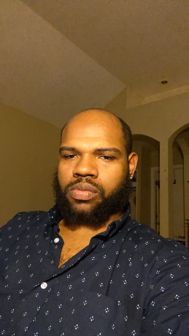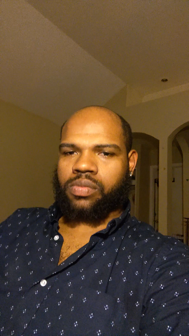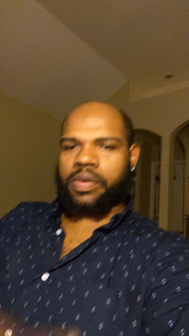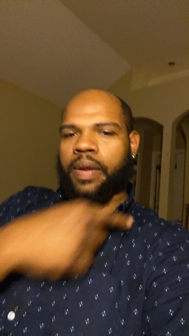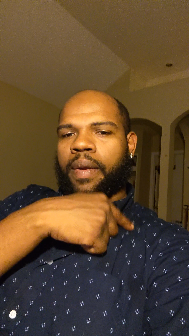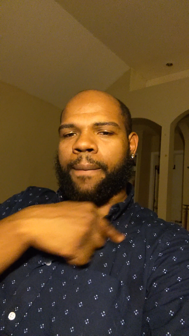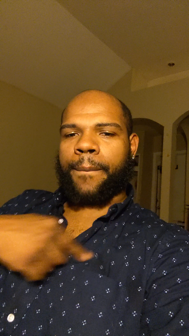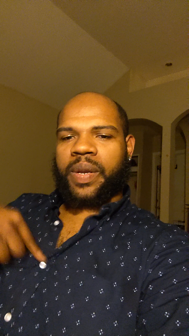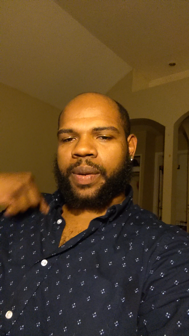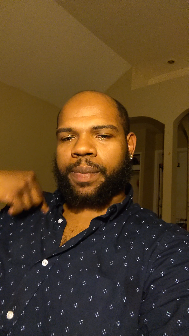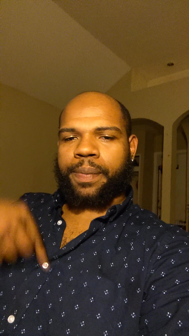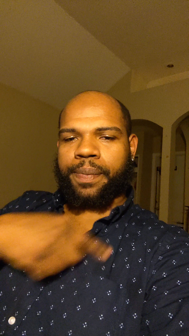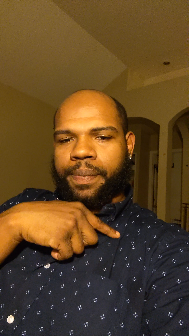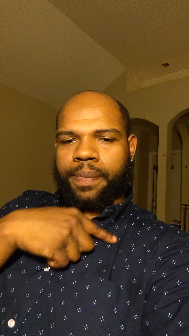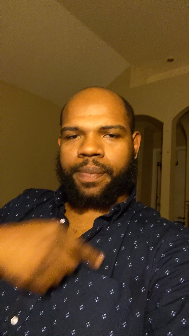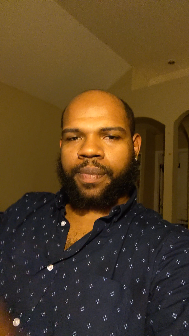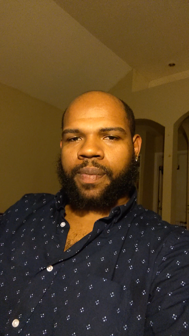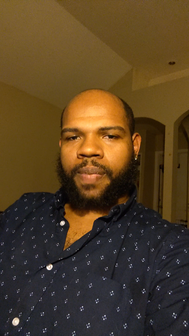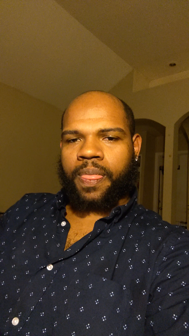bib